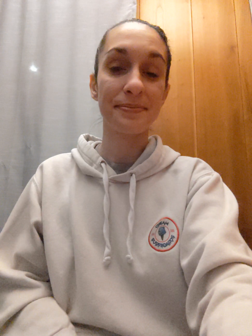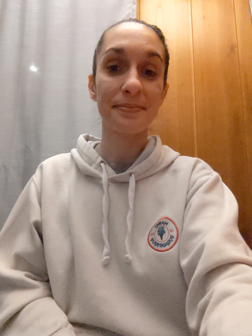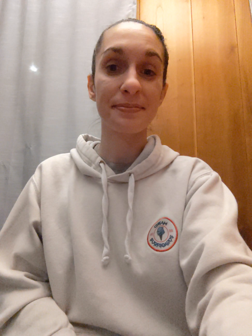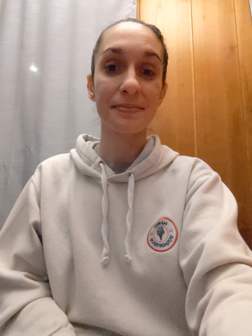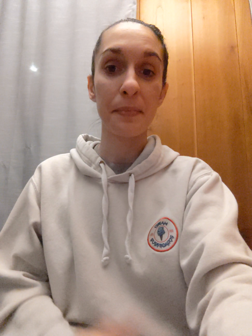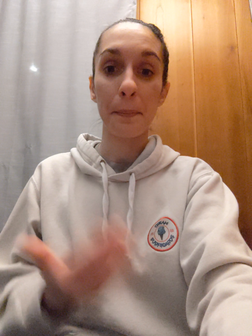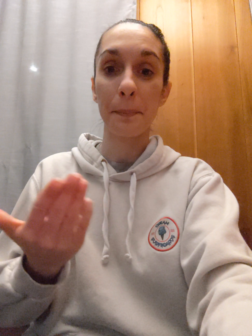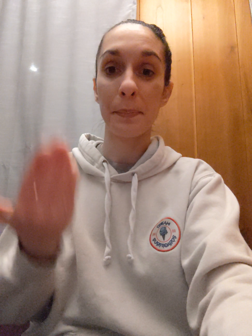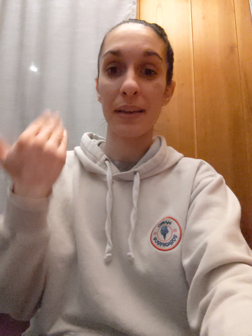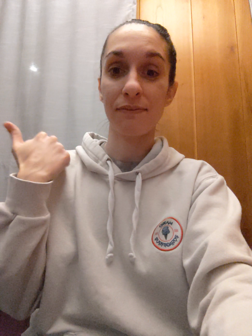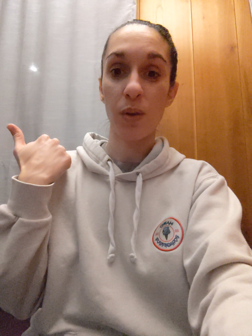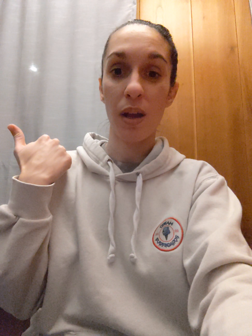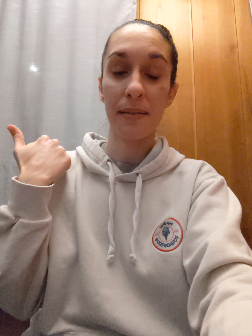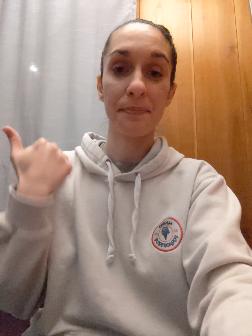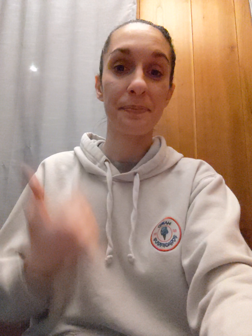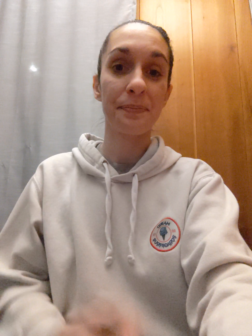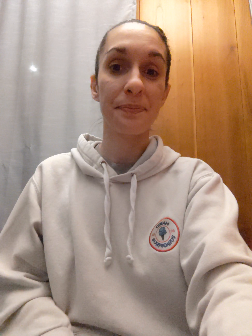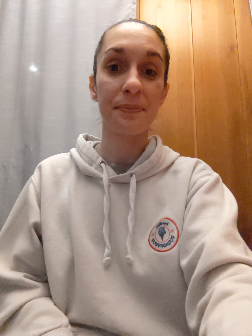before